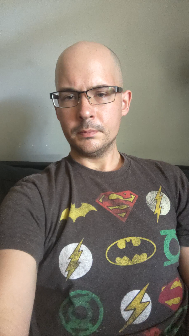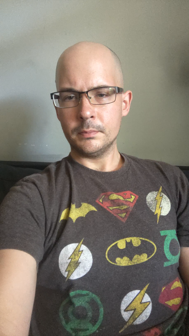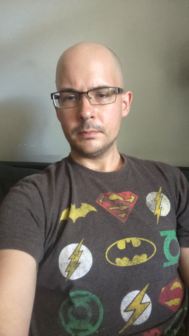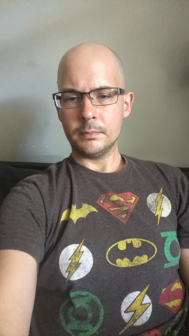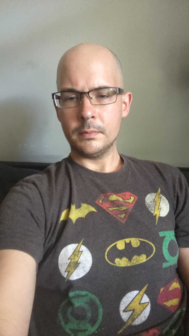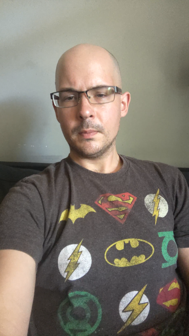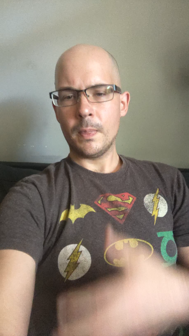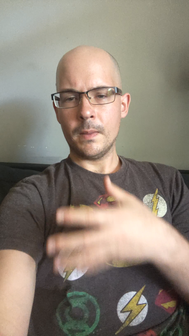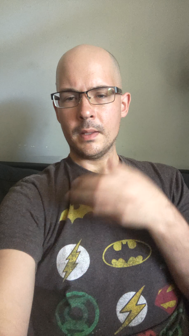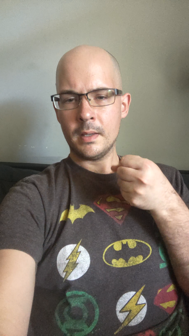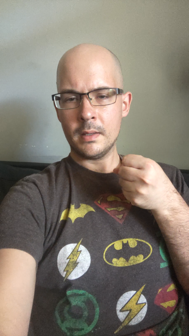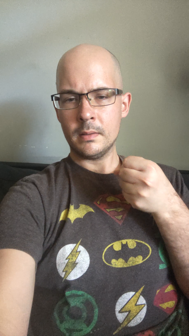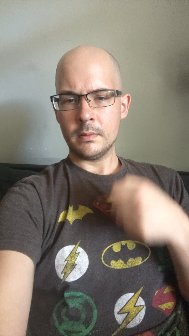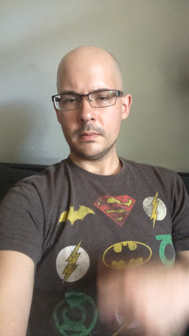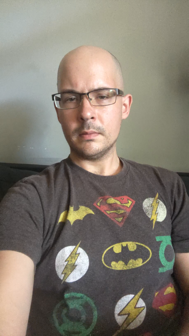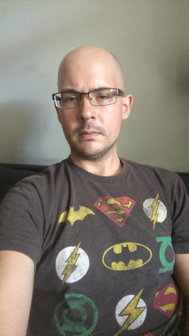get